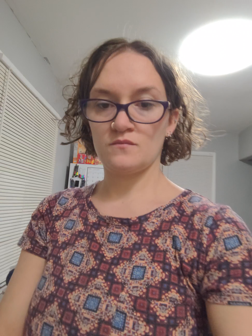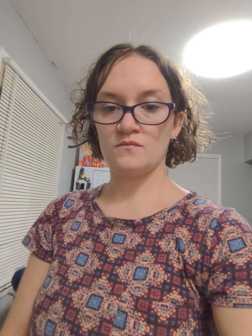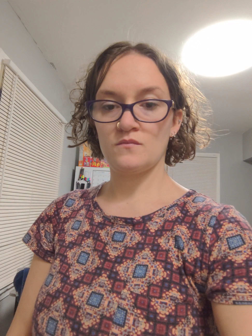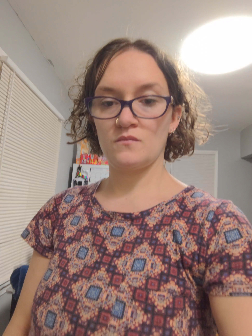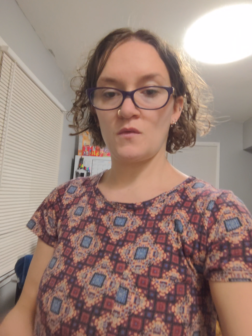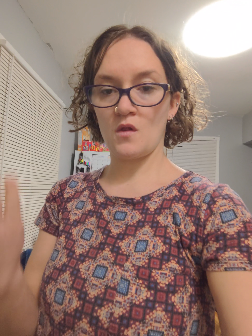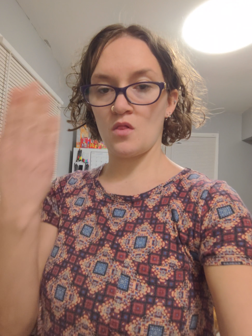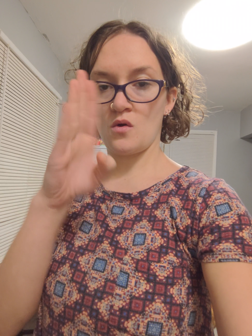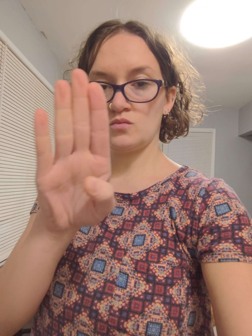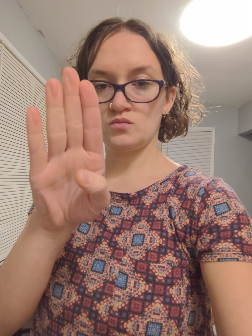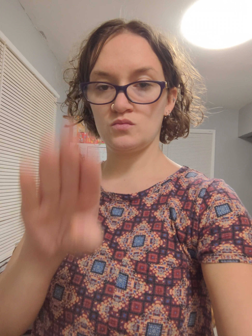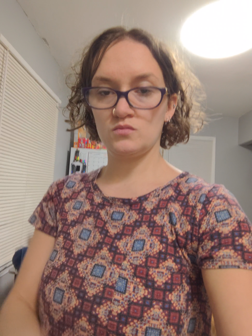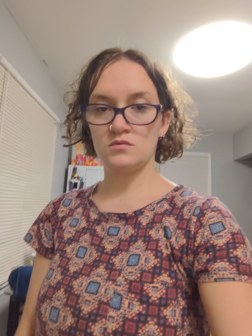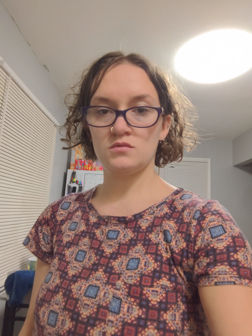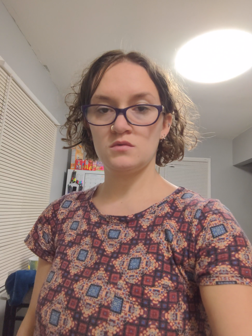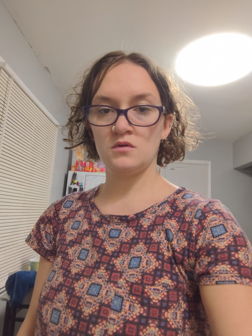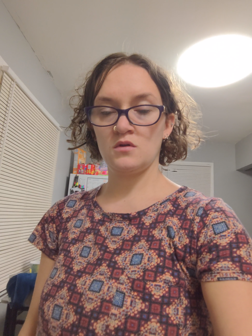close